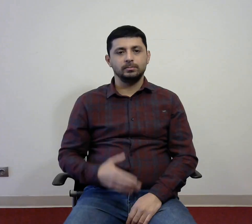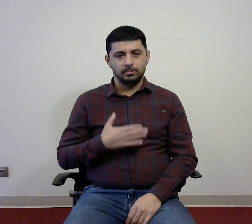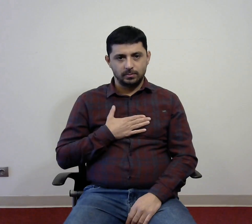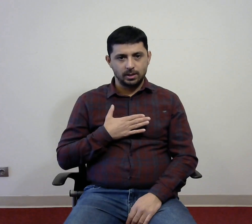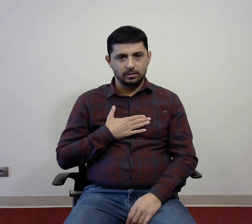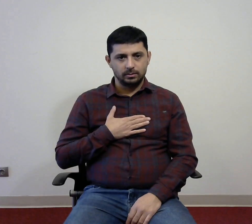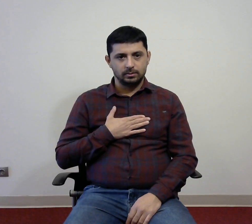mən